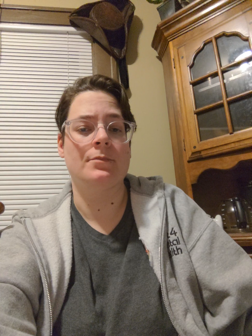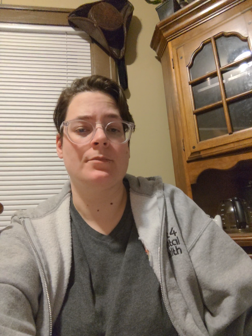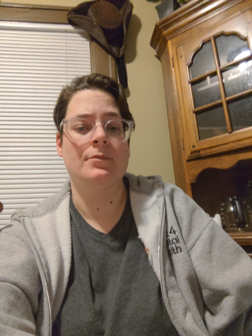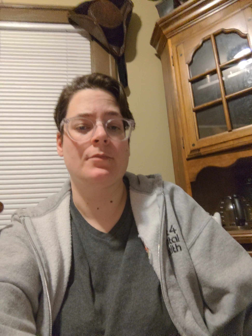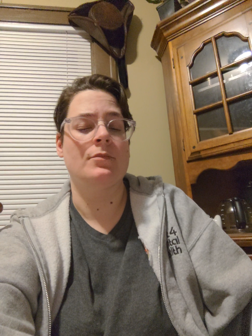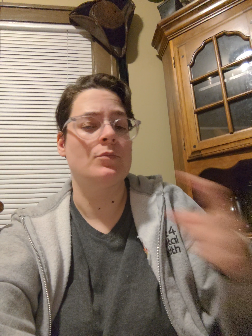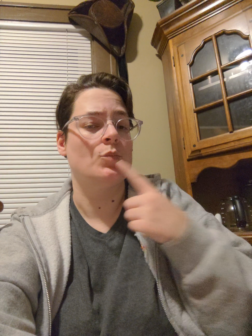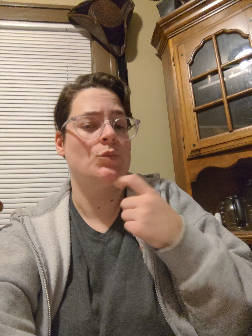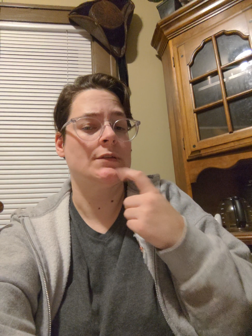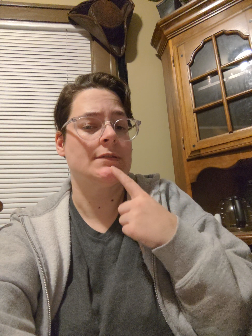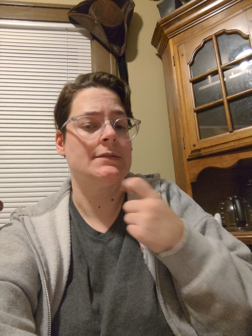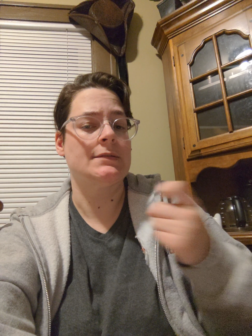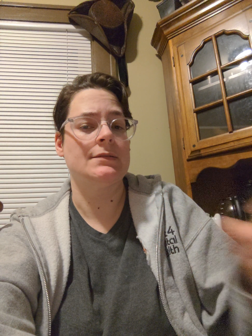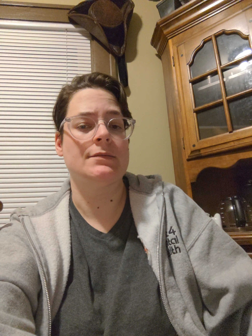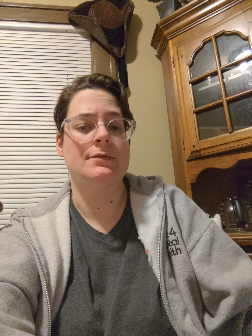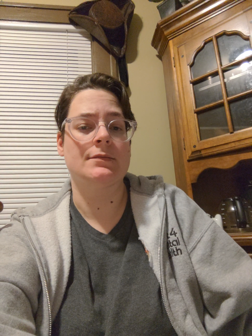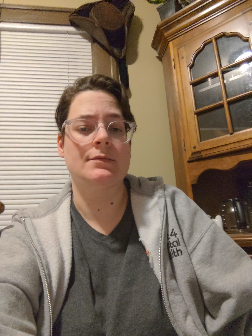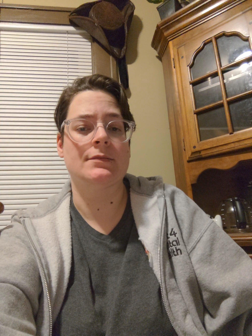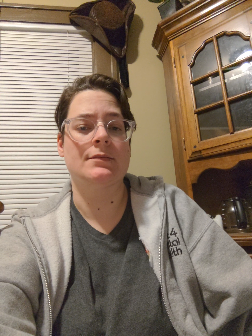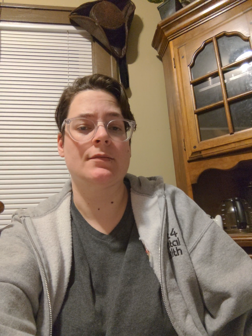red